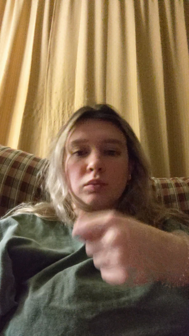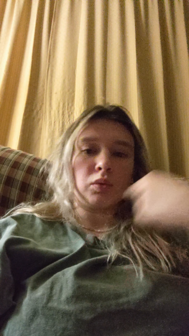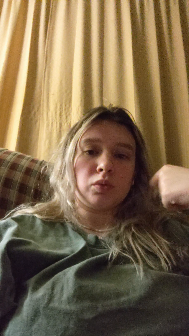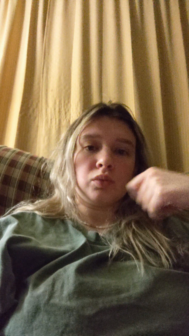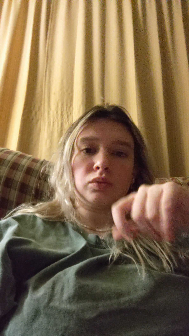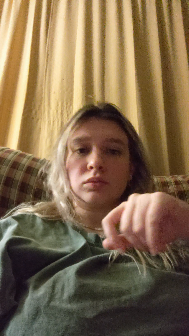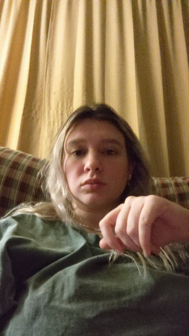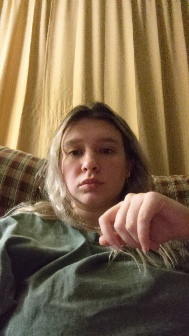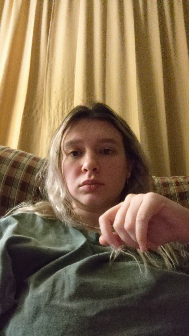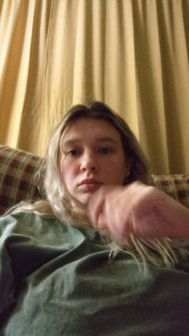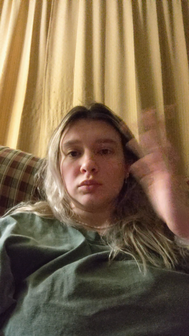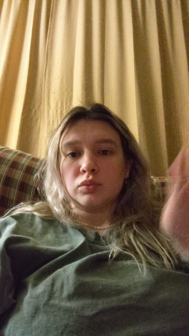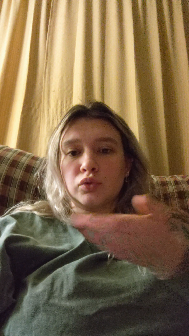bring